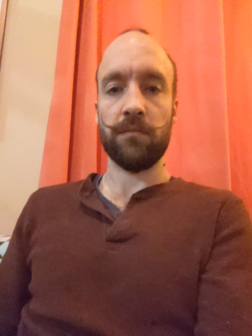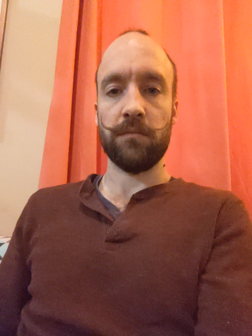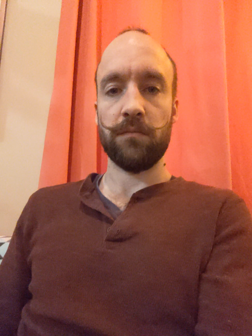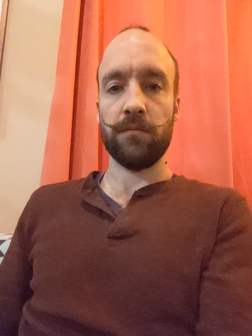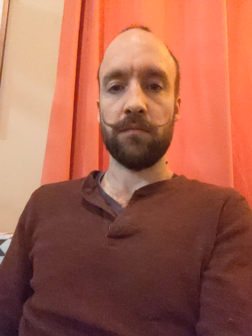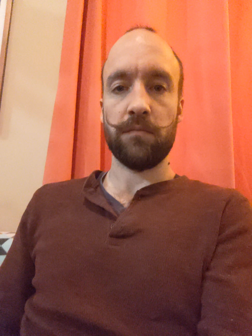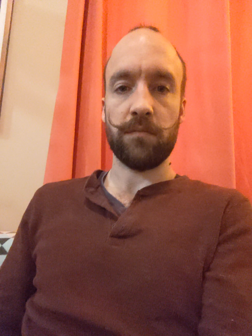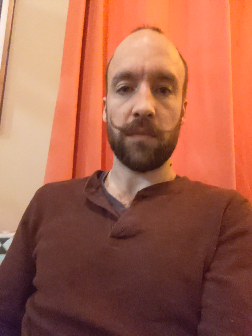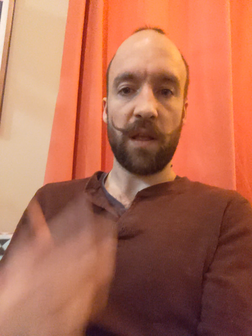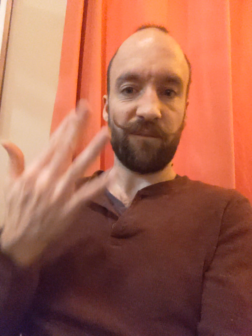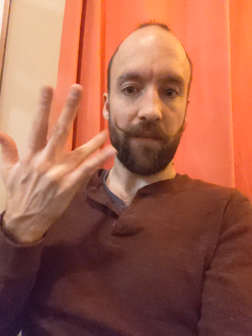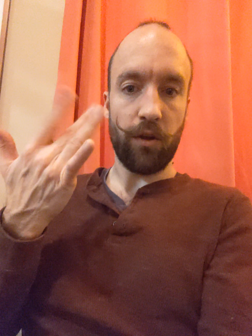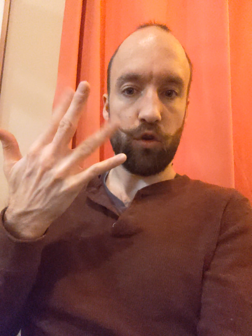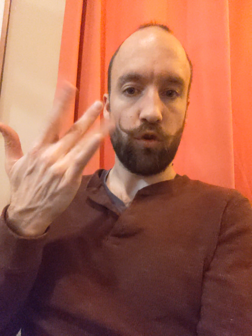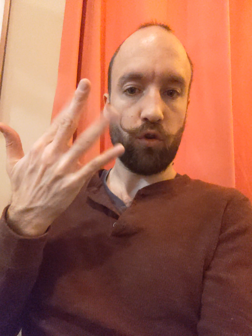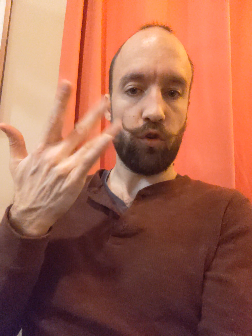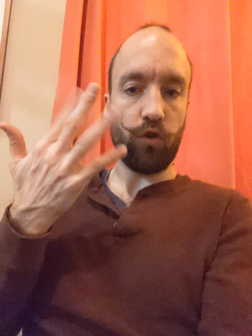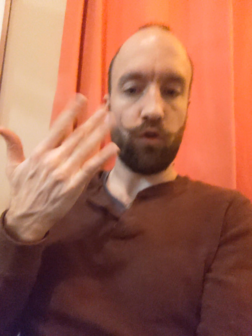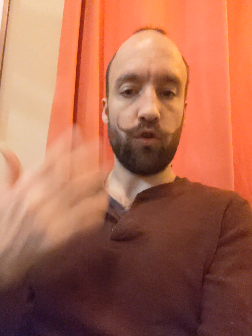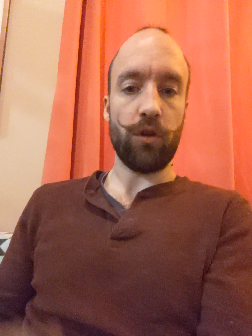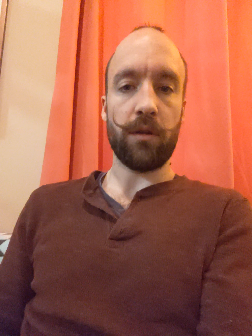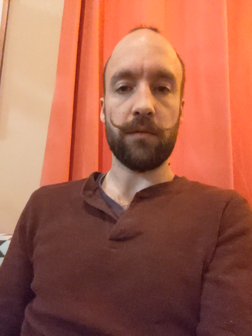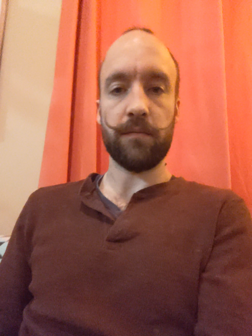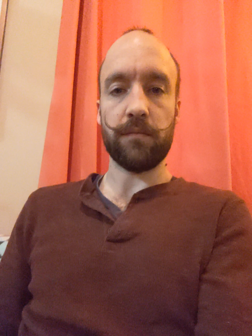finger